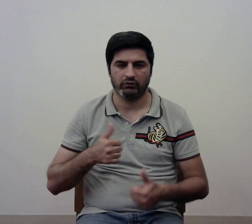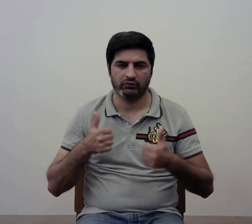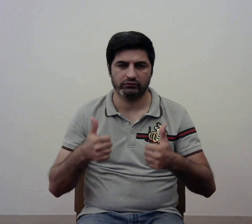yaxşı